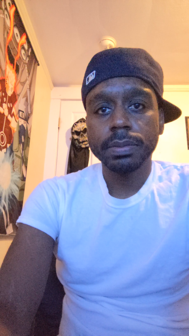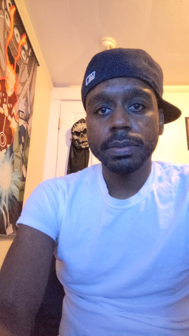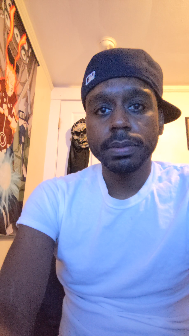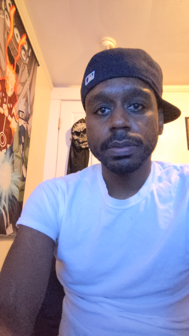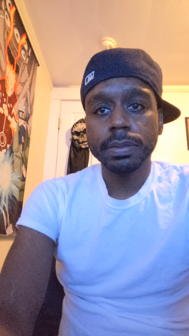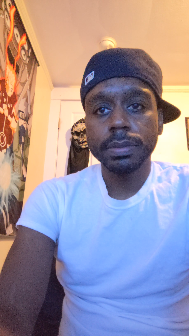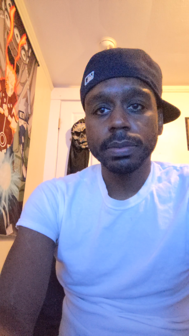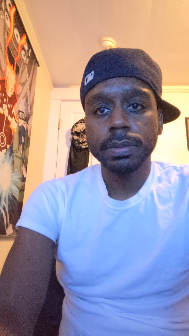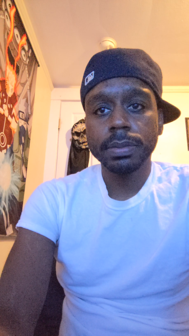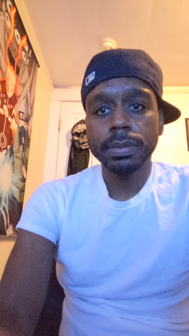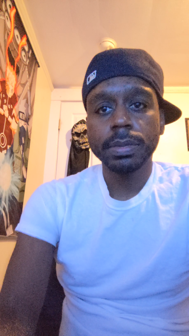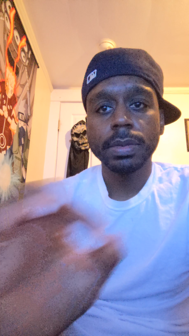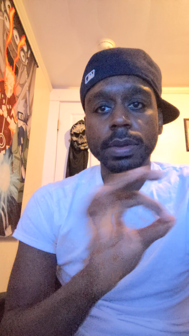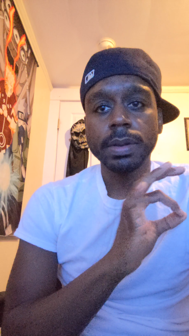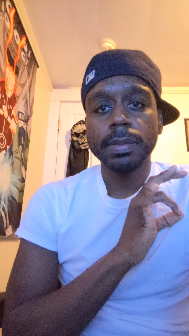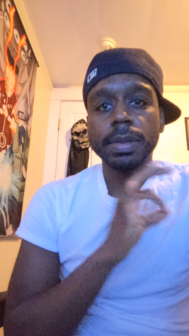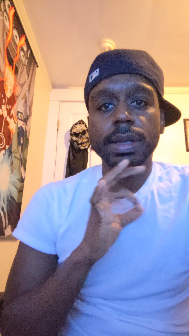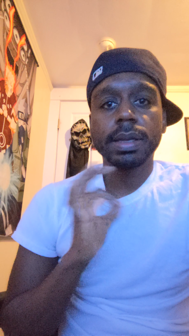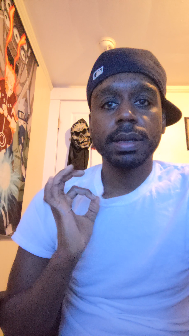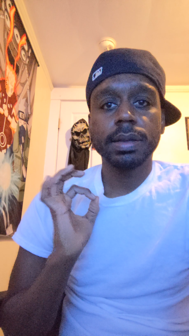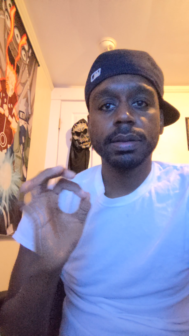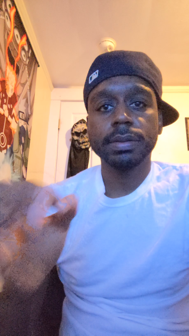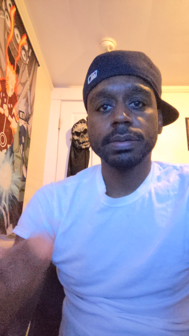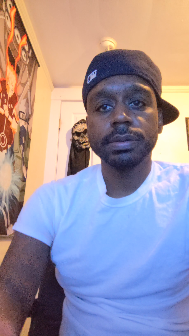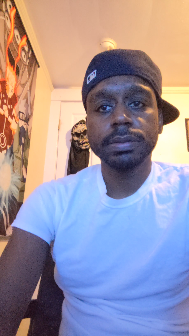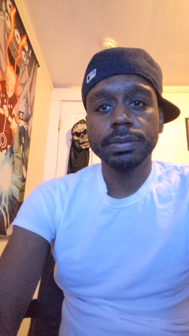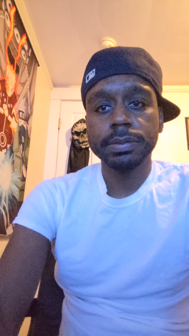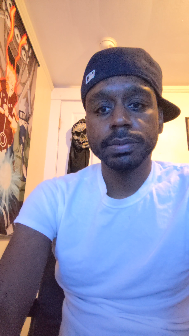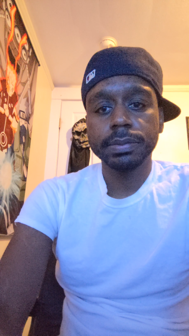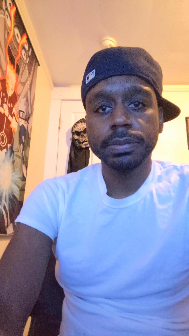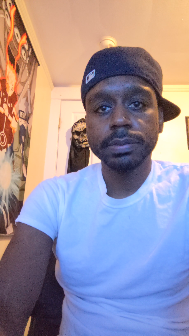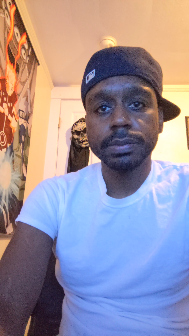beads